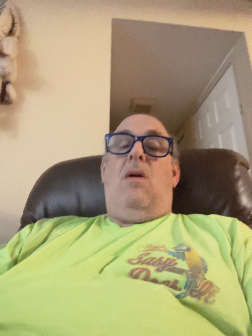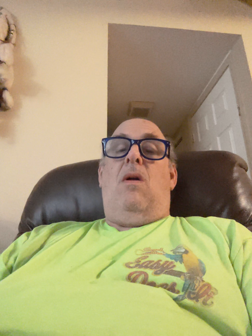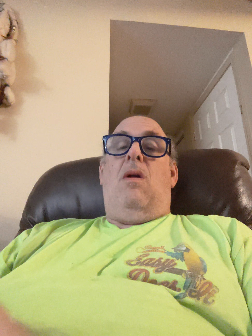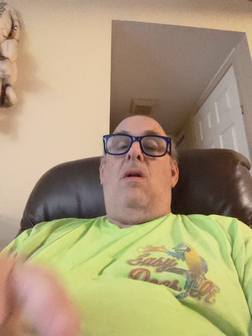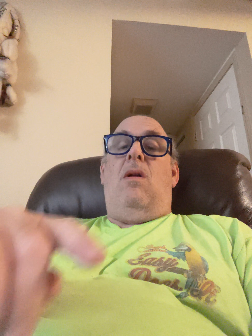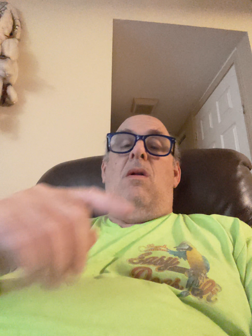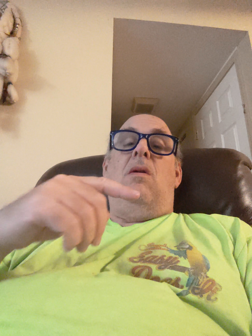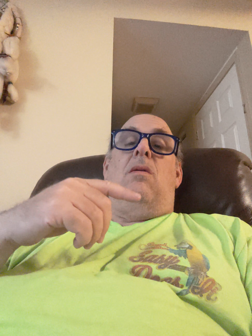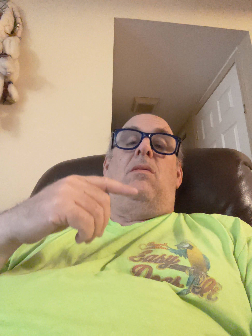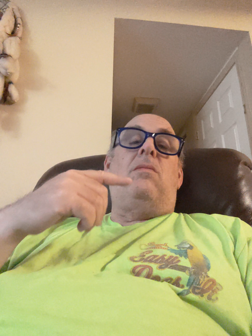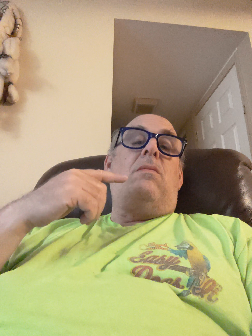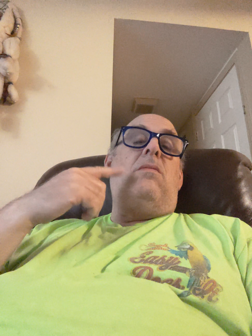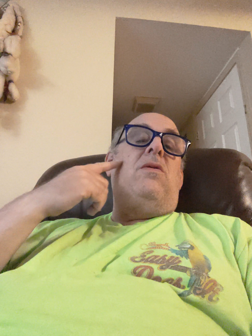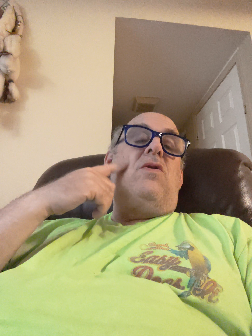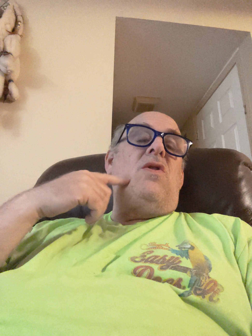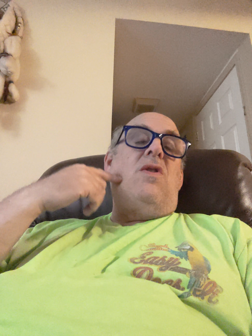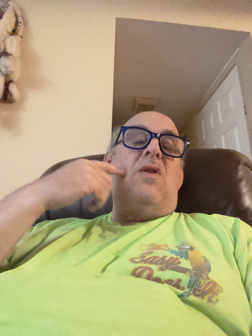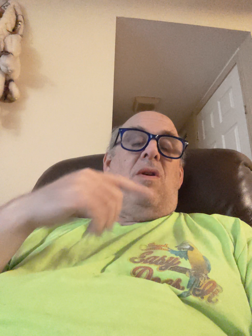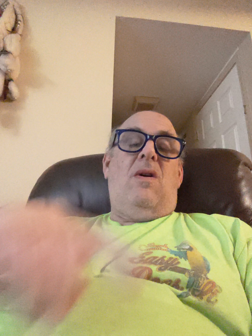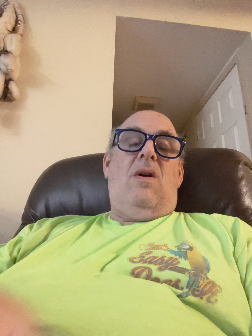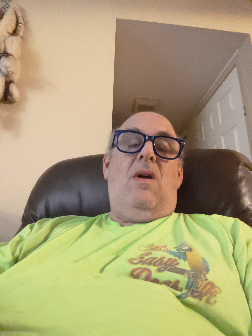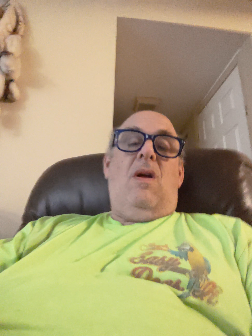cheek